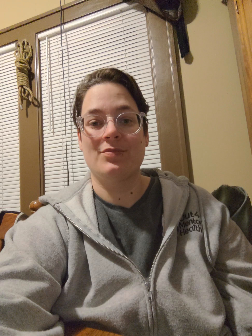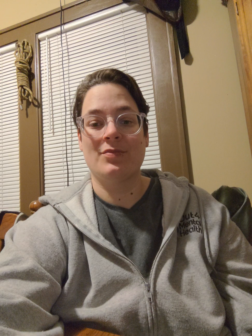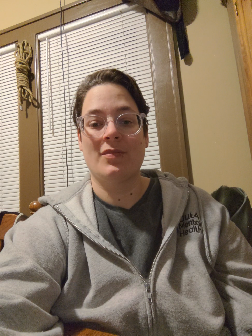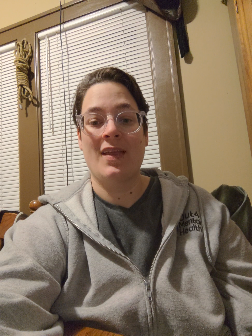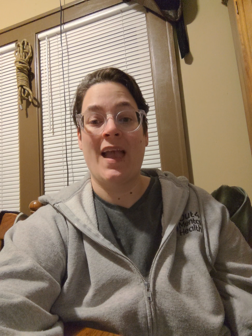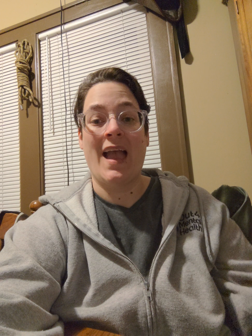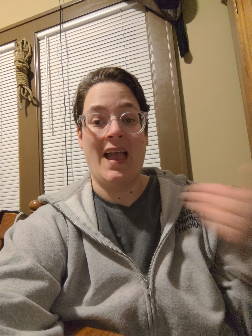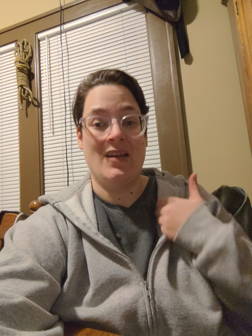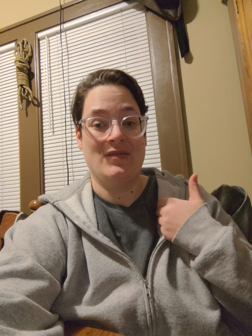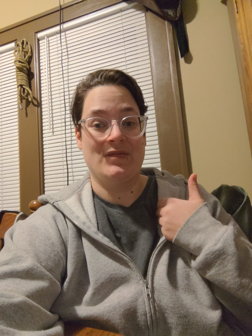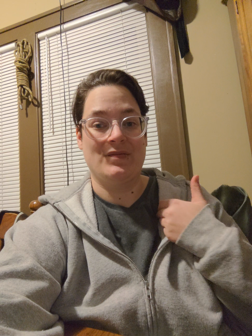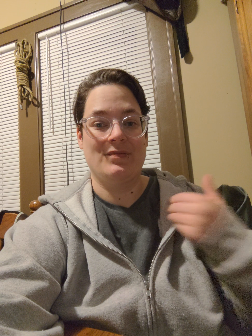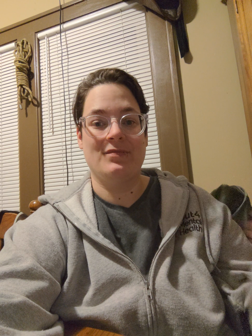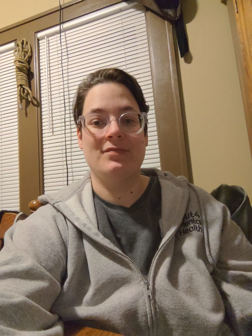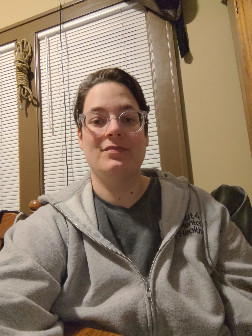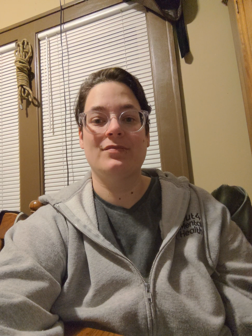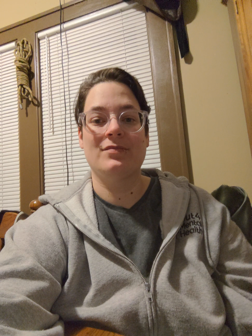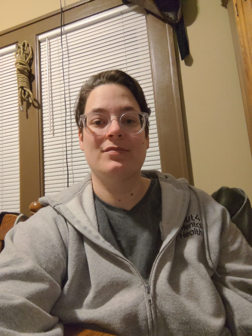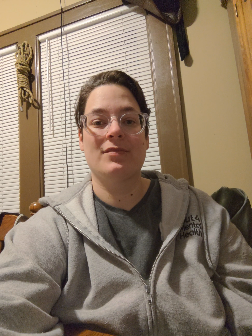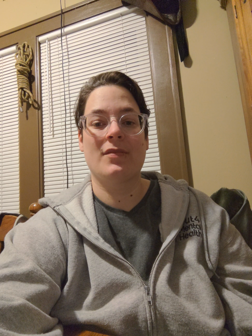have